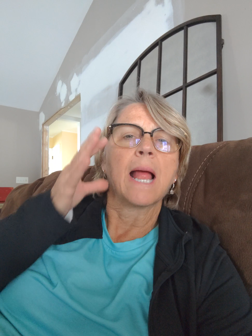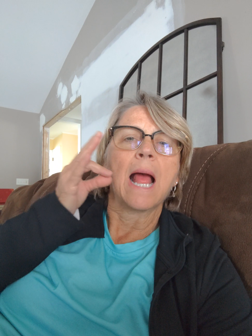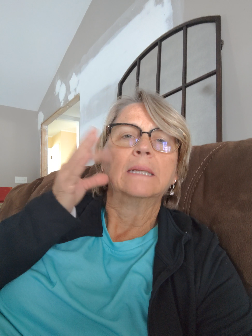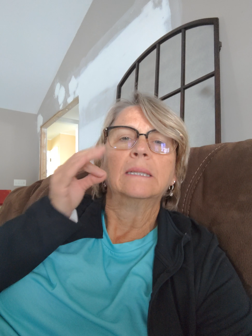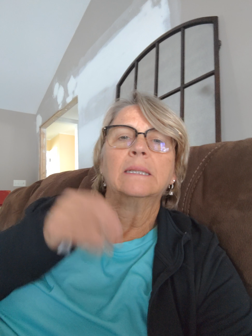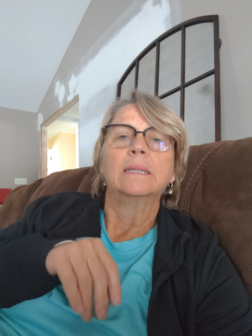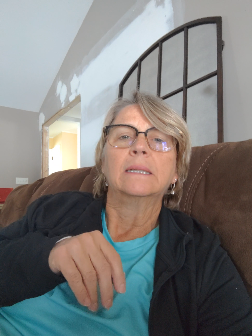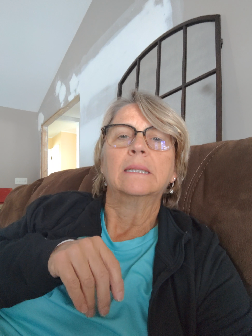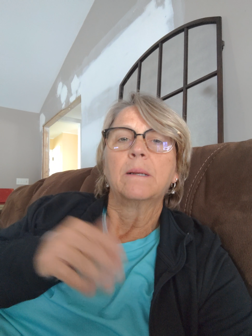cat